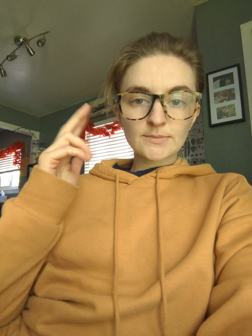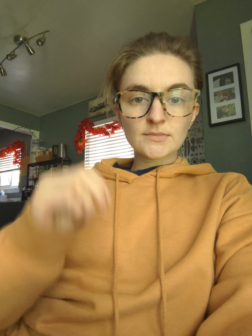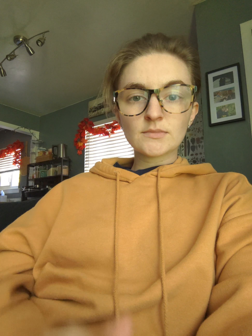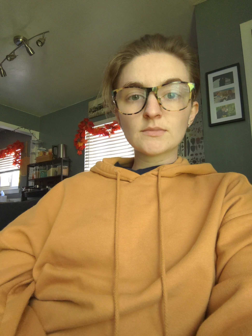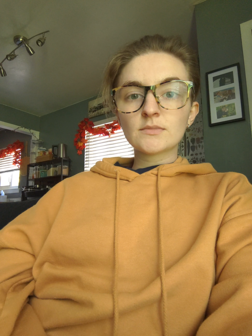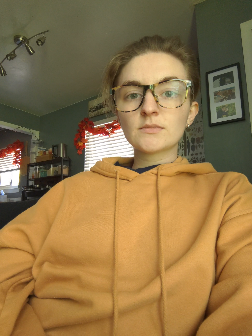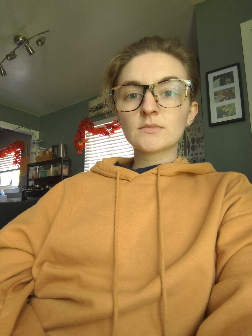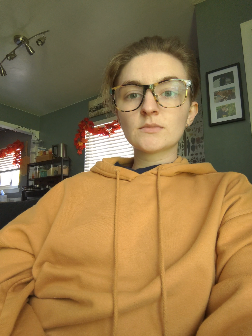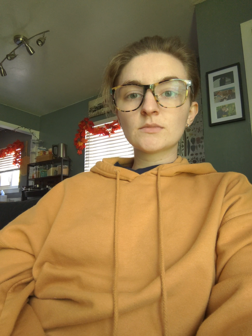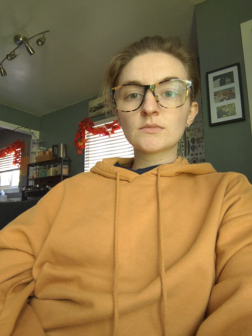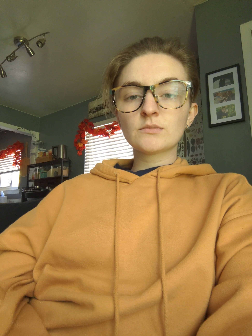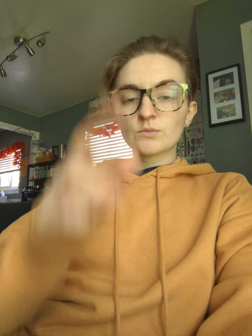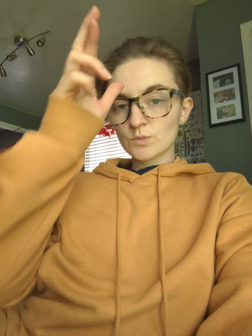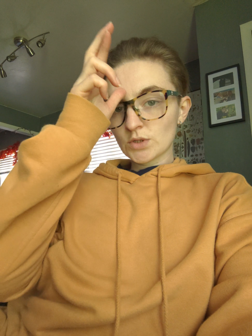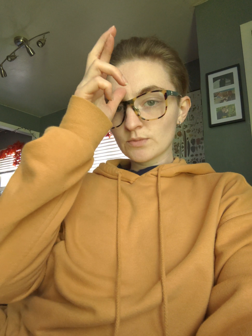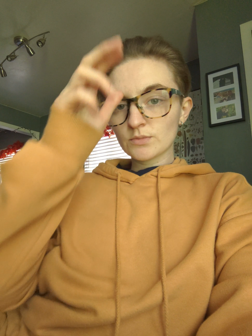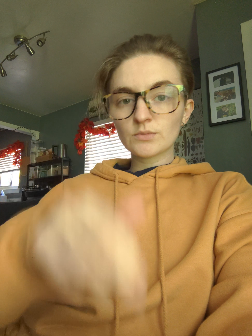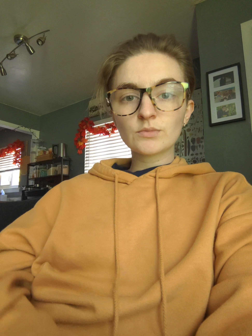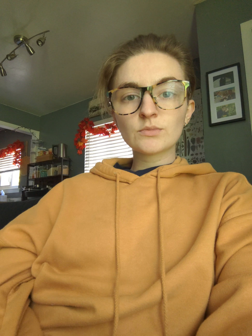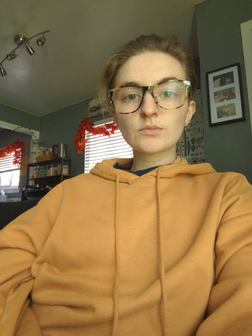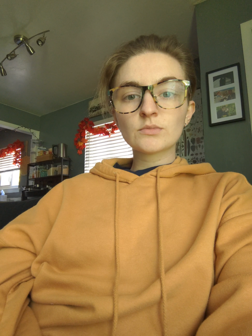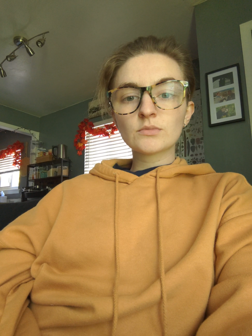rooster